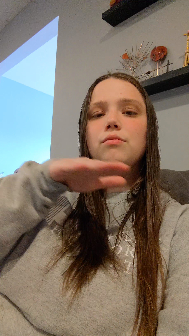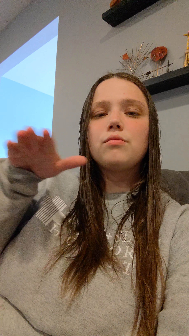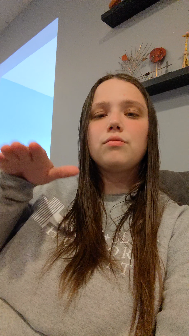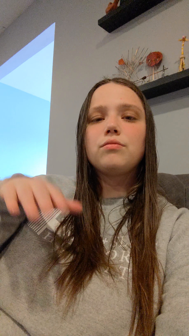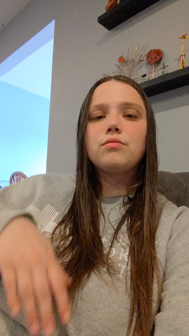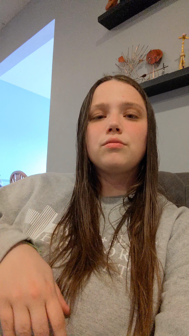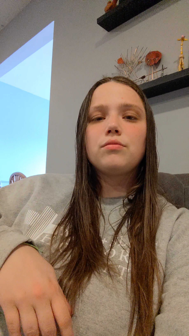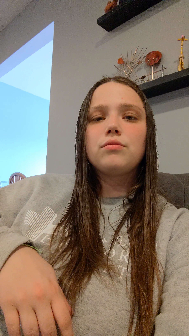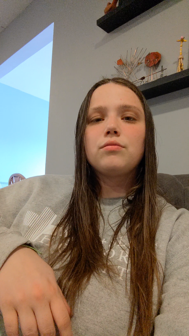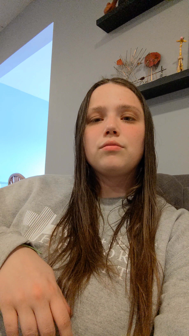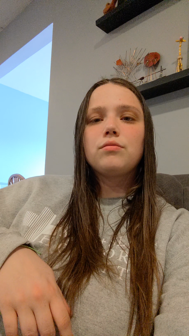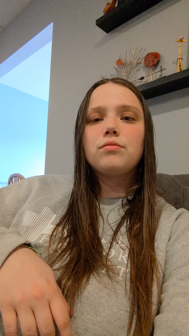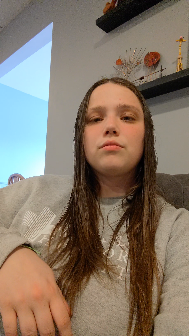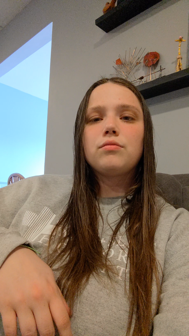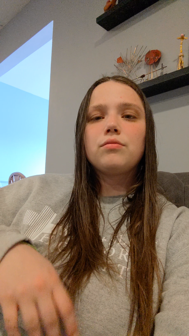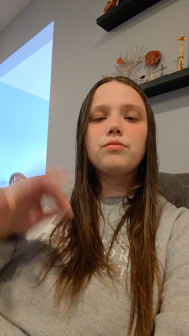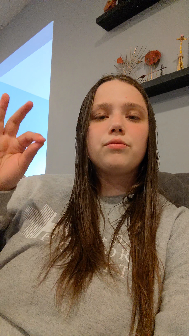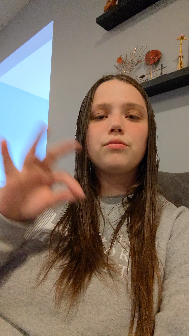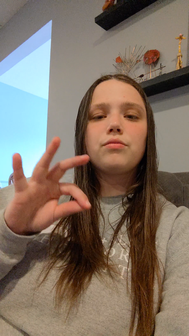fit